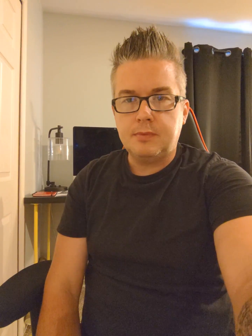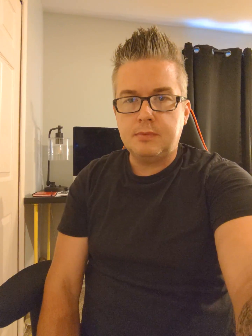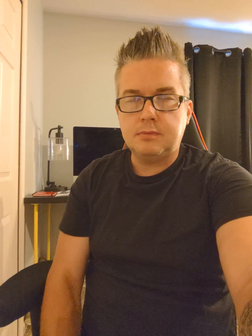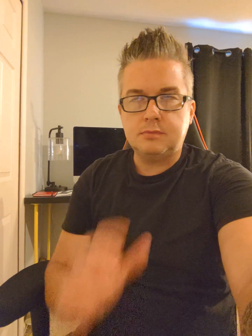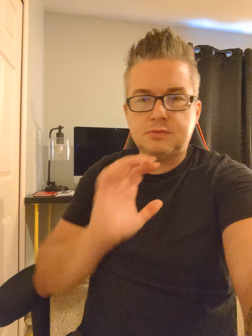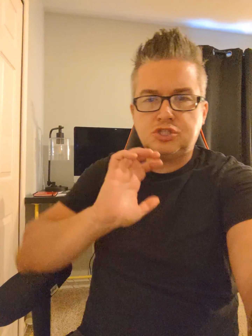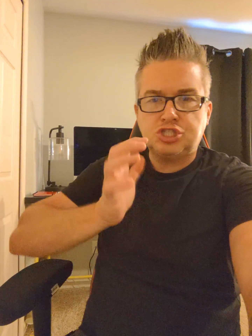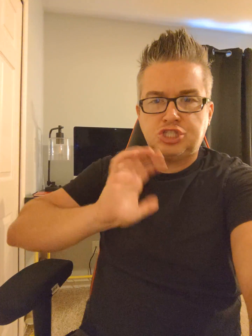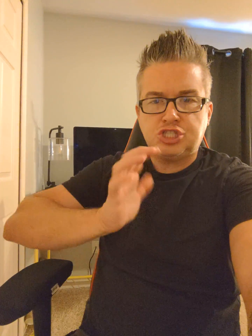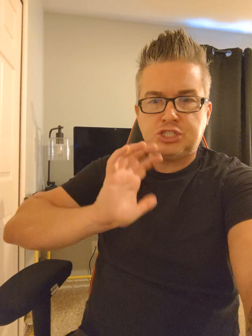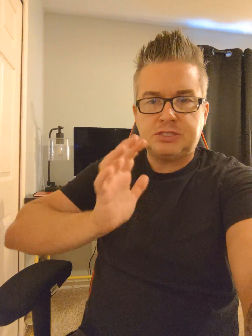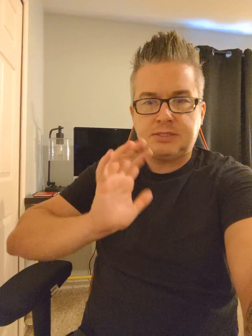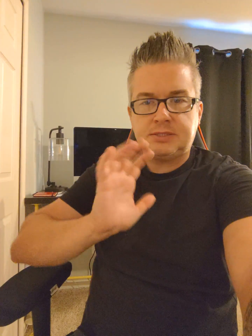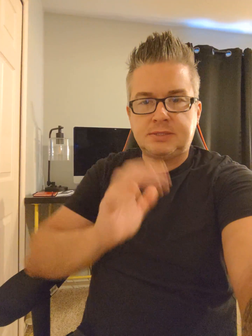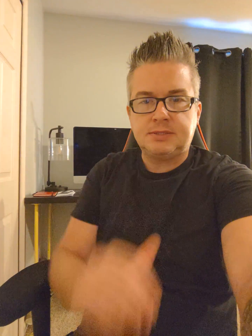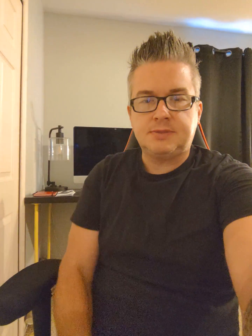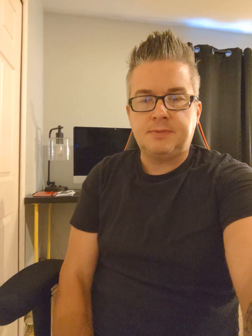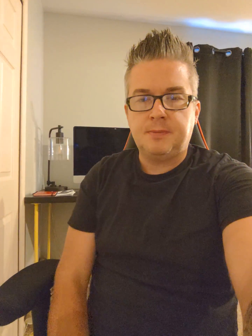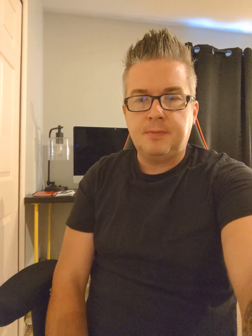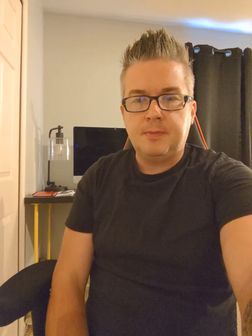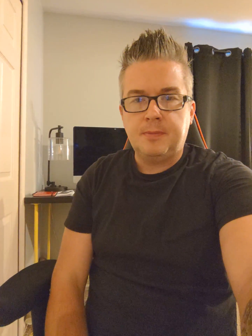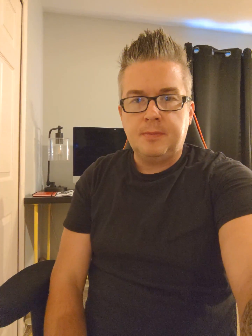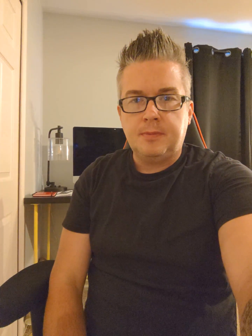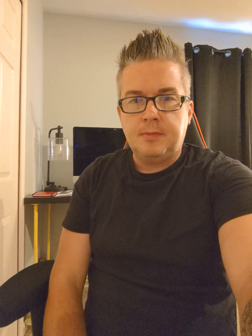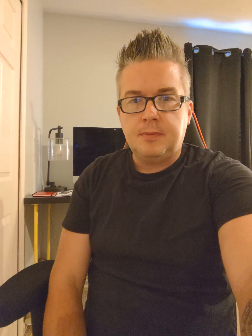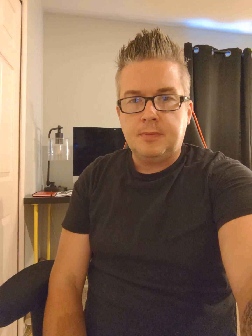cheese